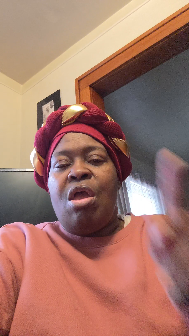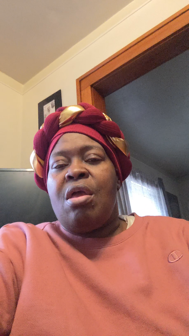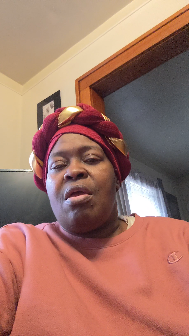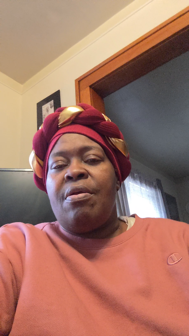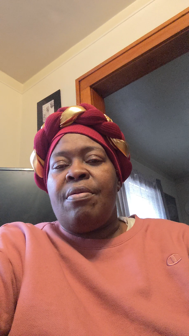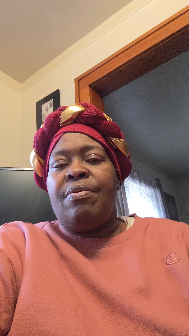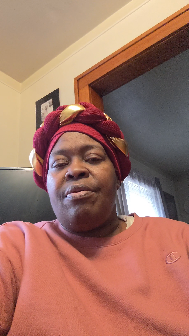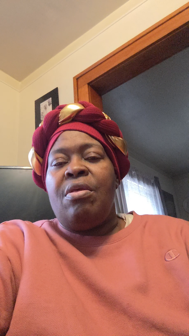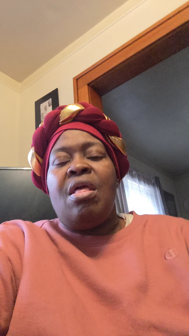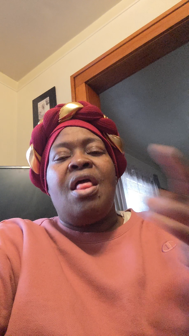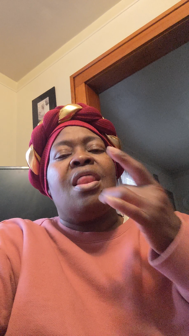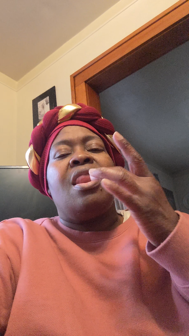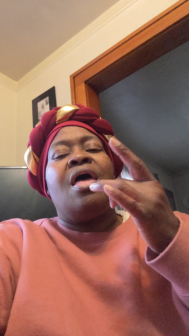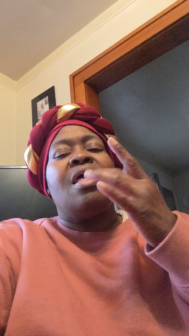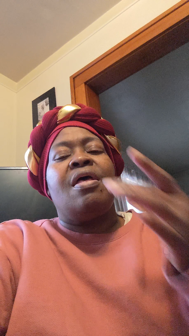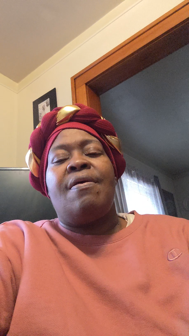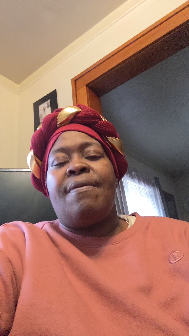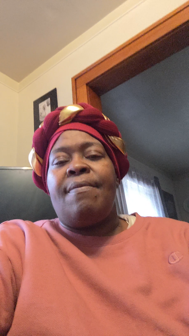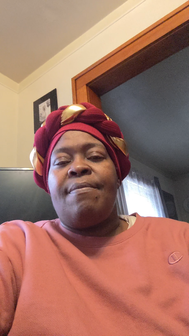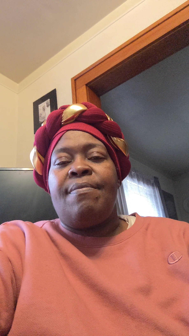light bulb